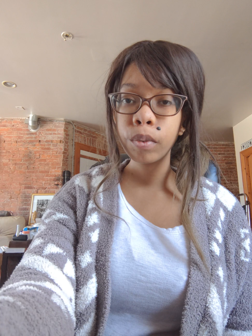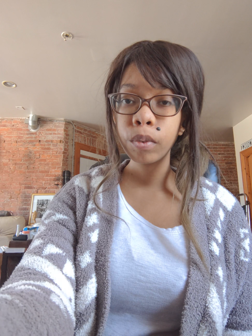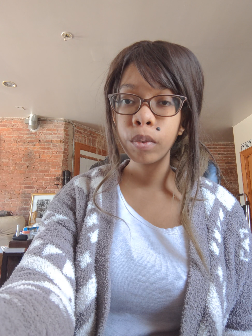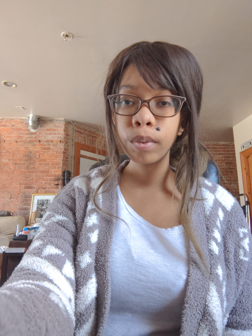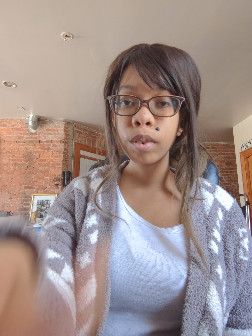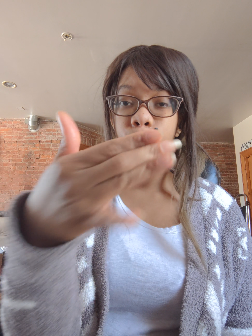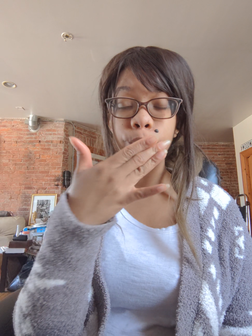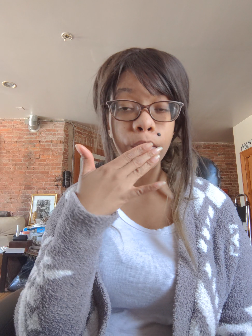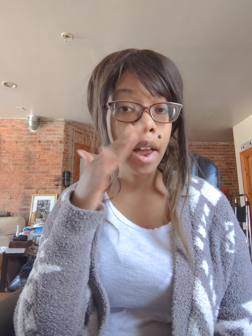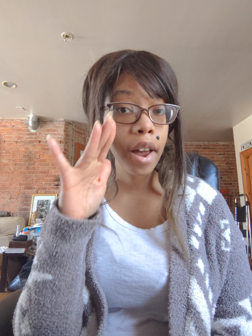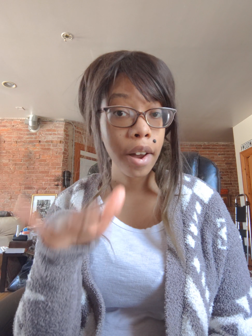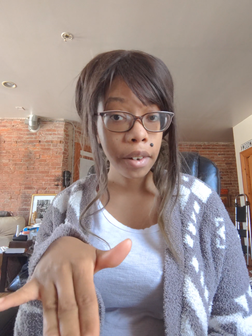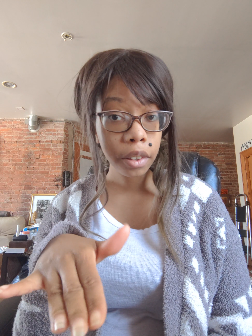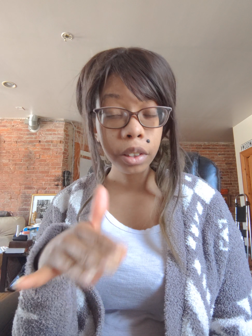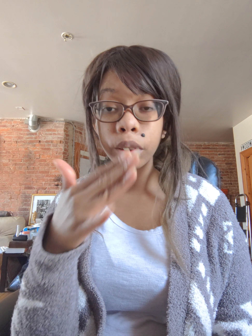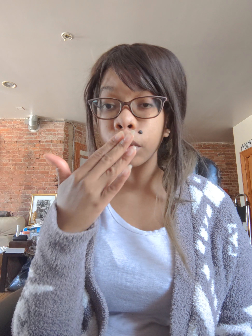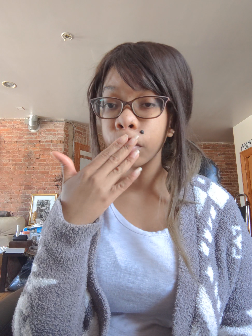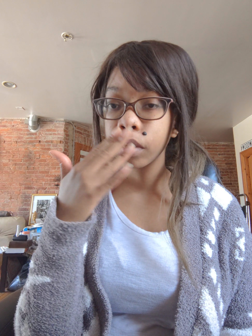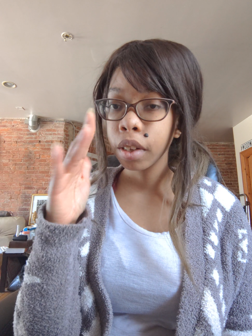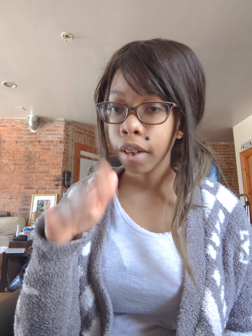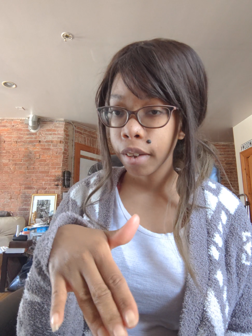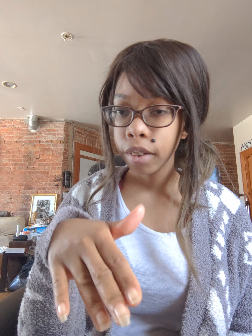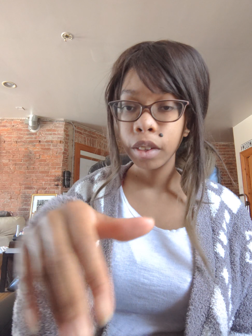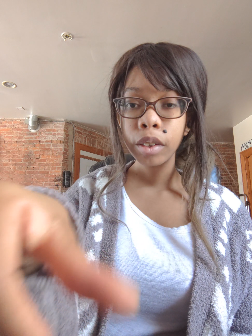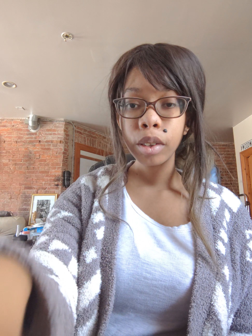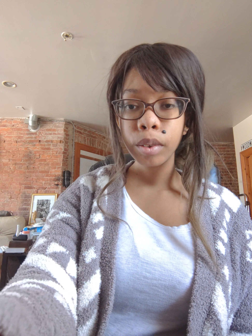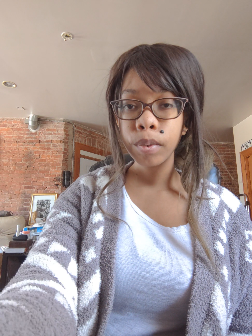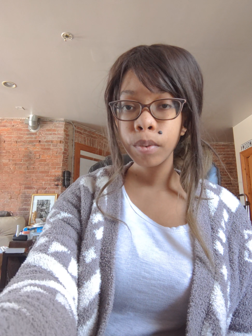bad